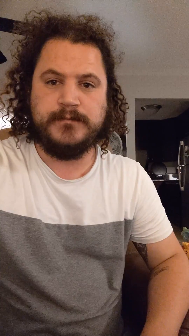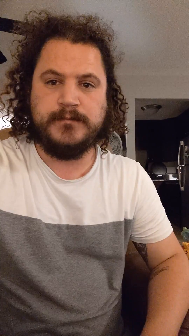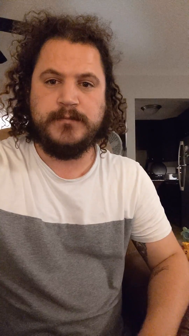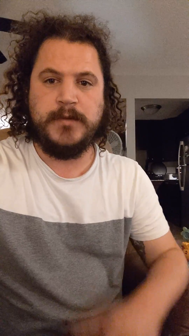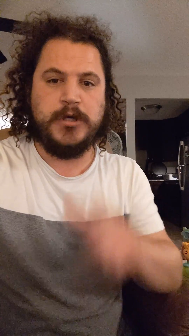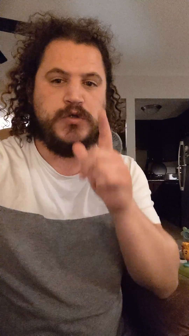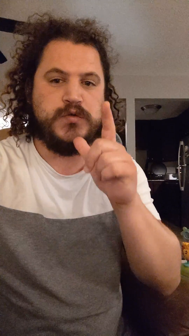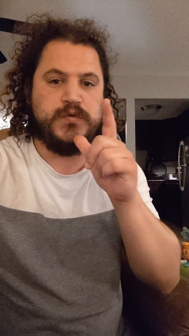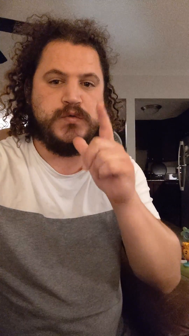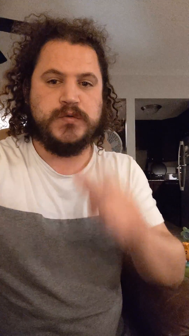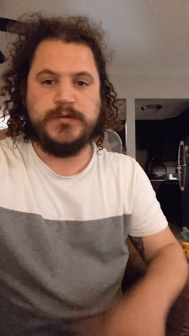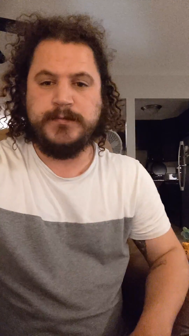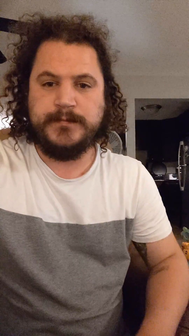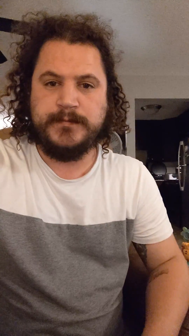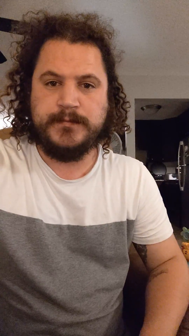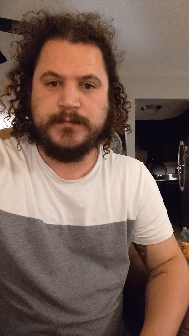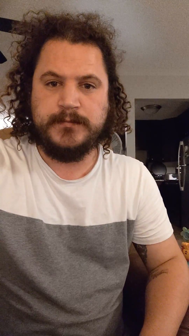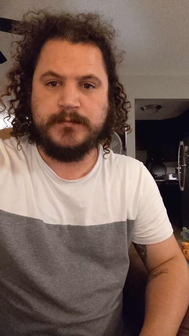lunch